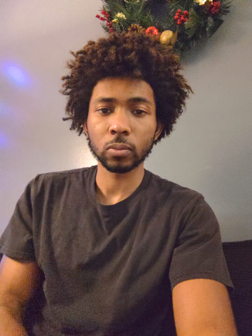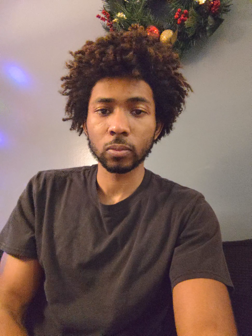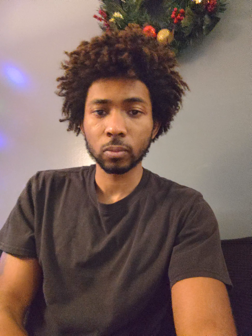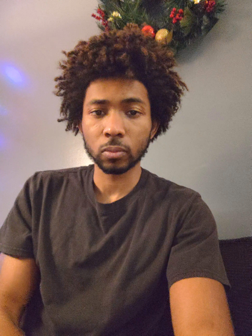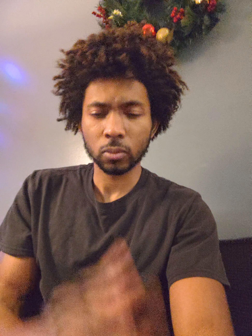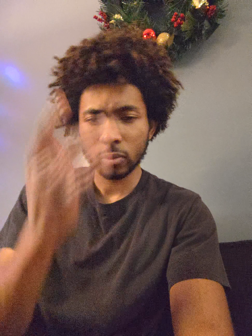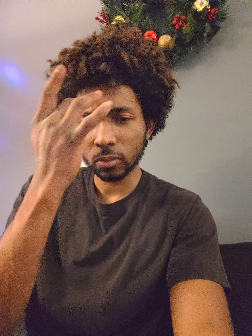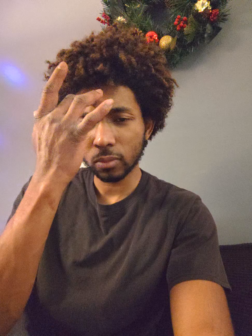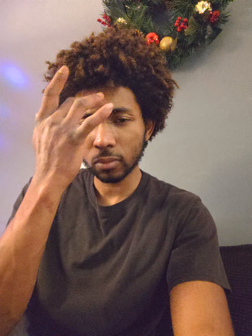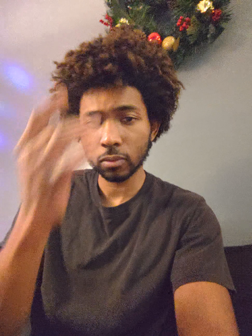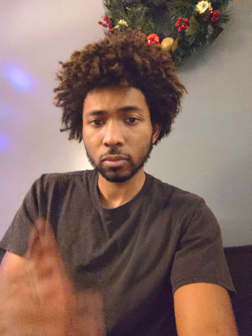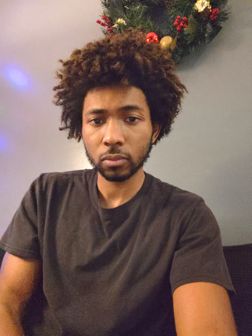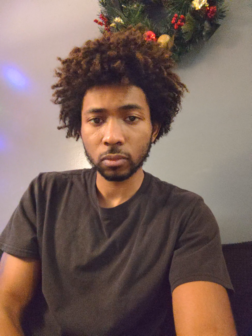sick